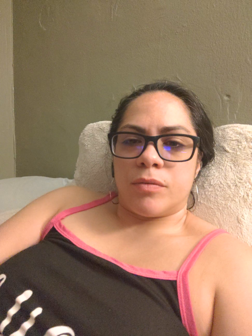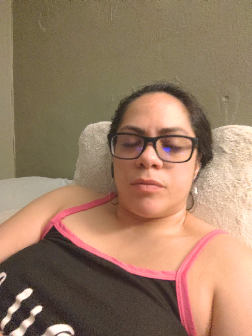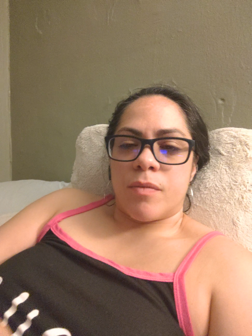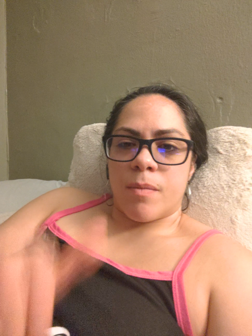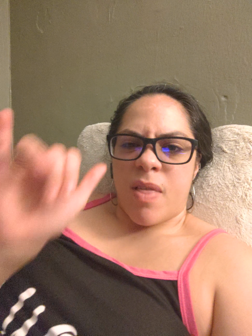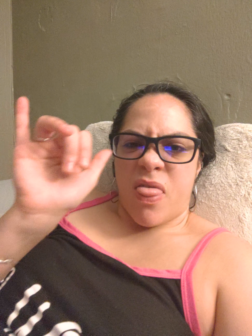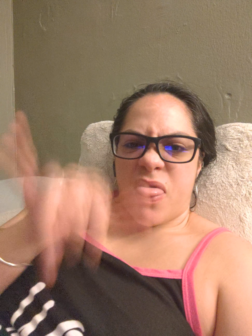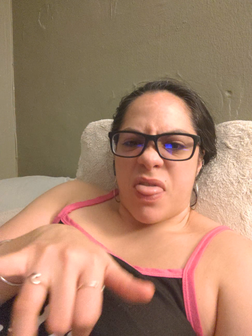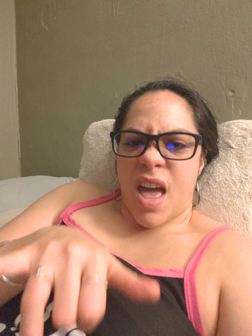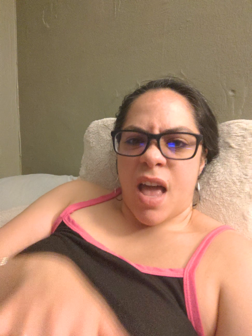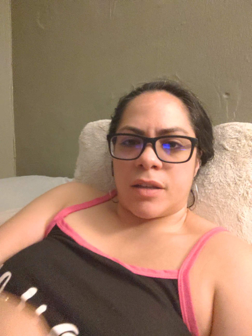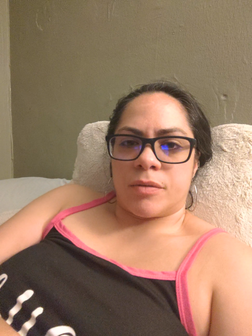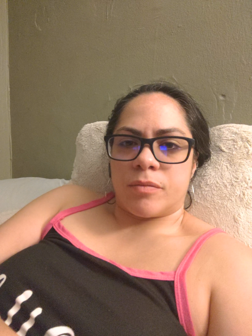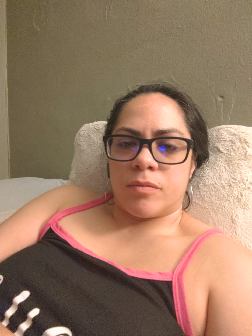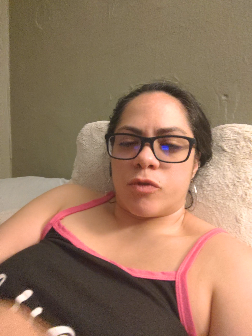that